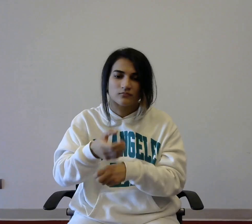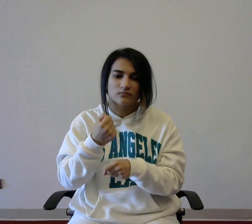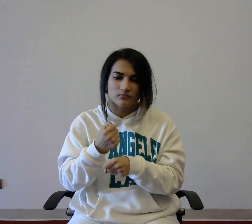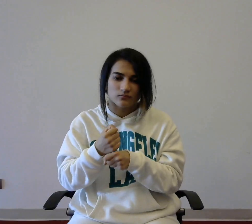etmək